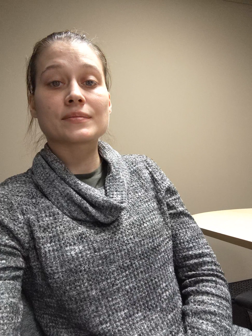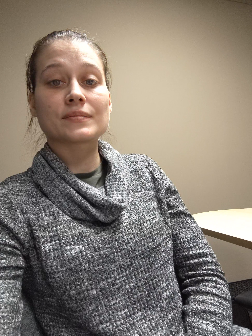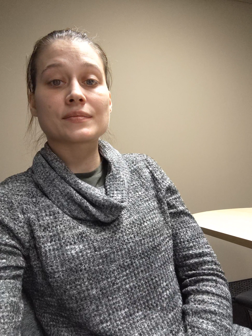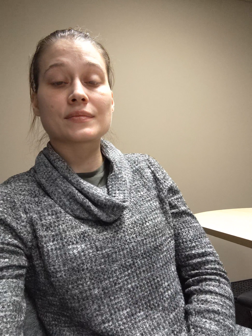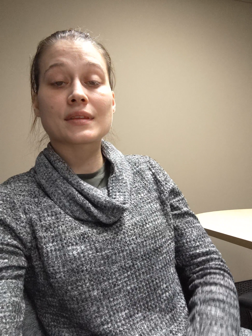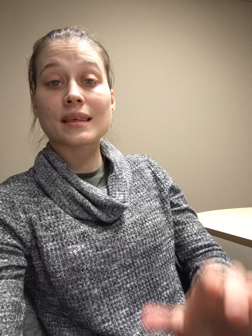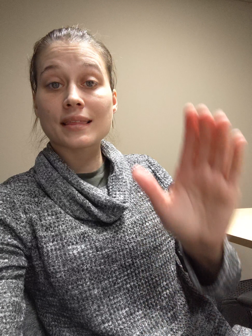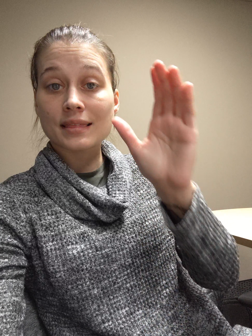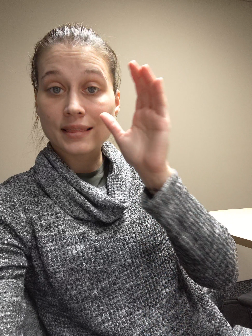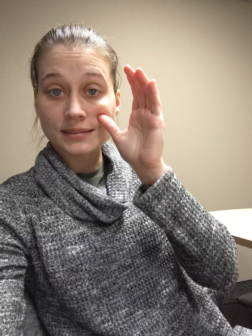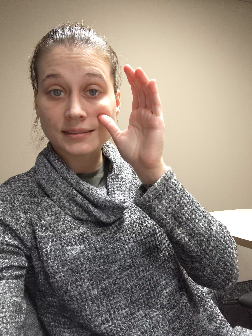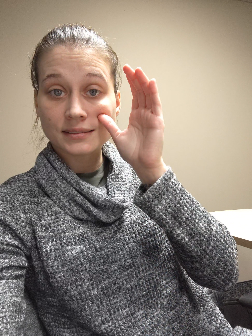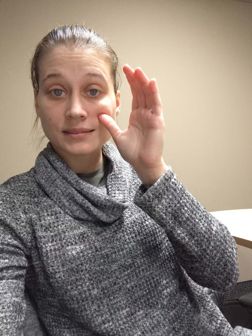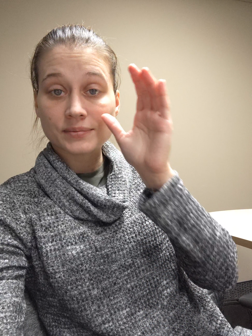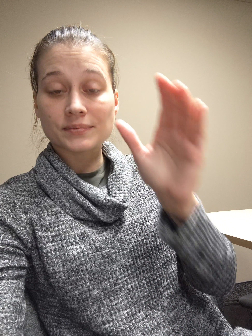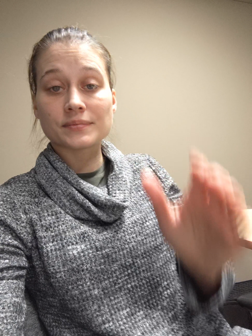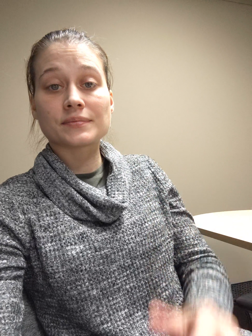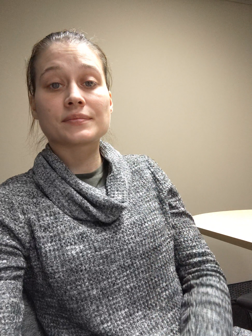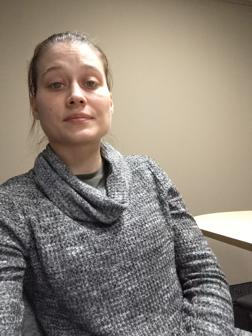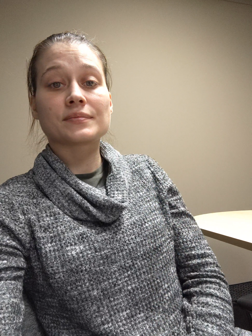listen